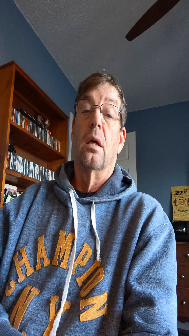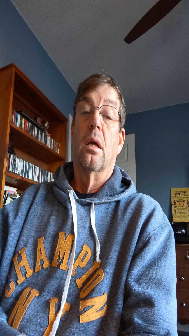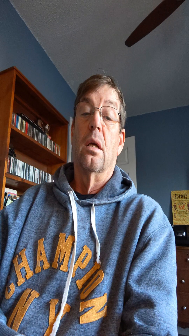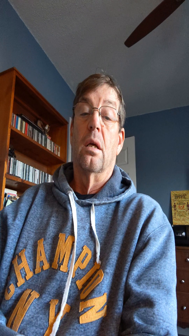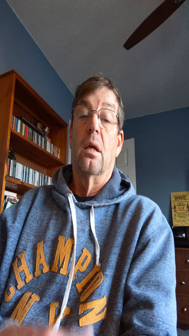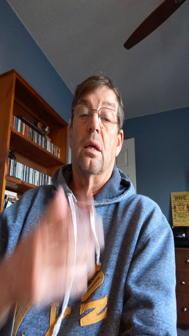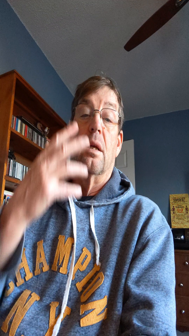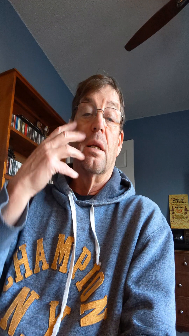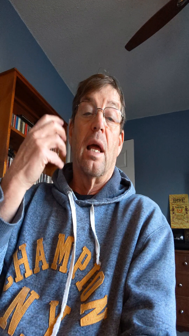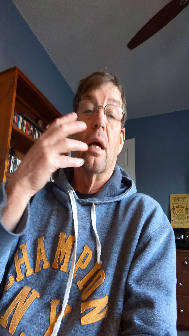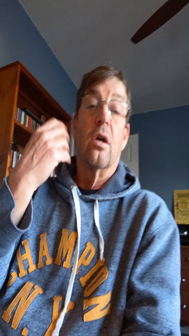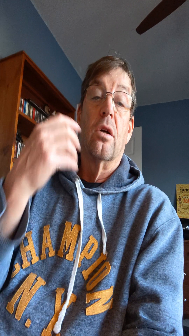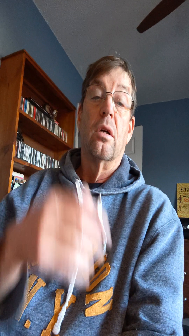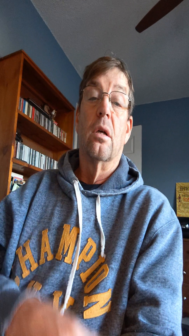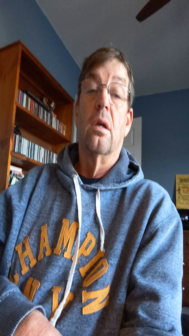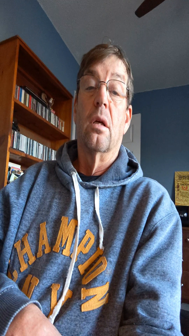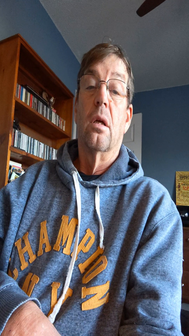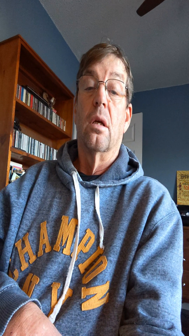tiger